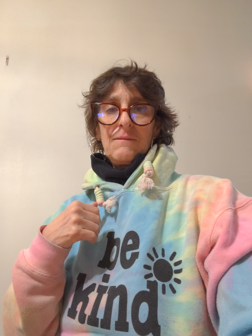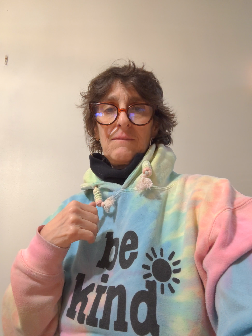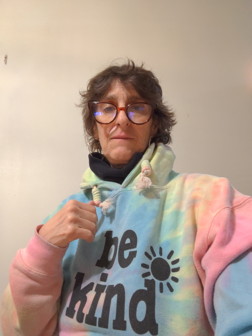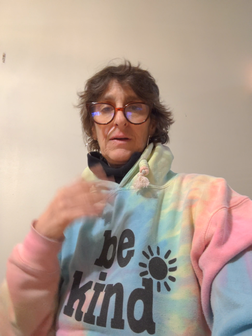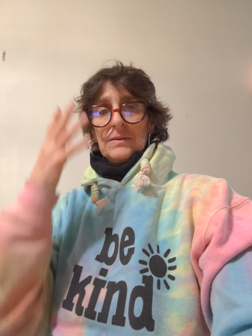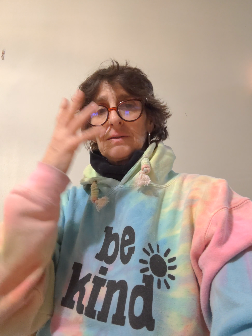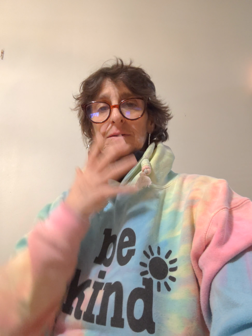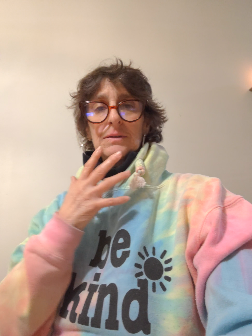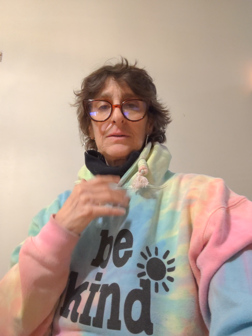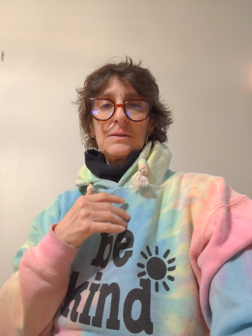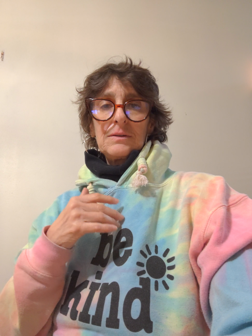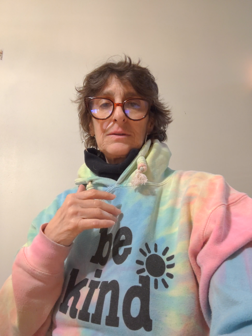sad